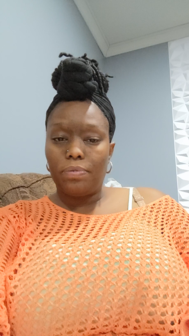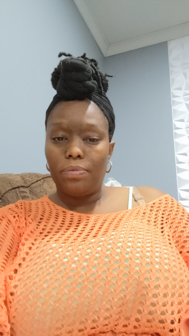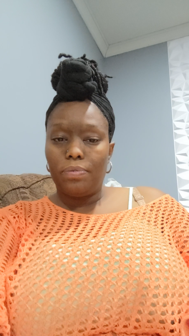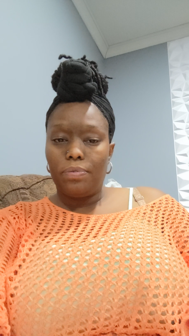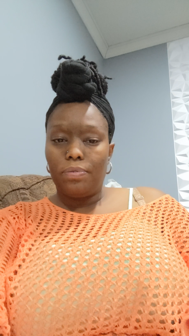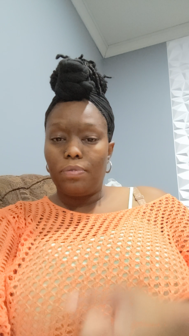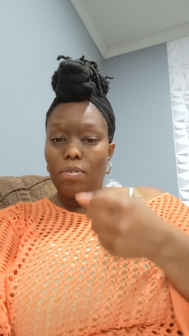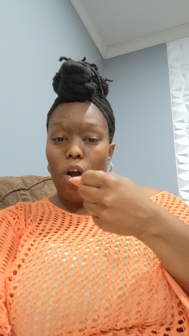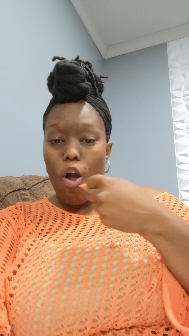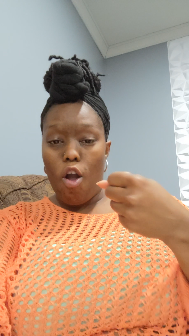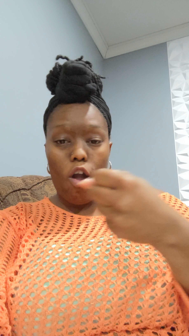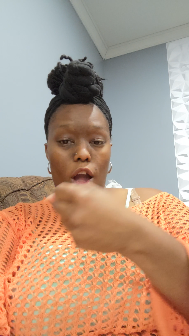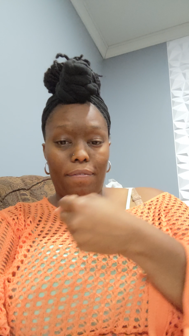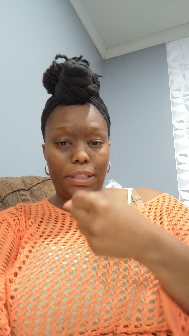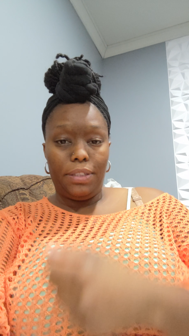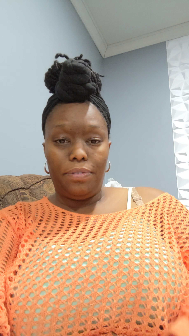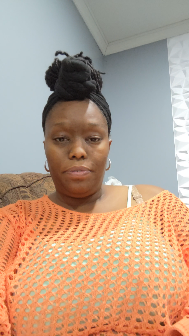coffee